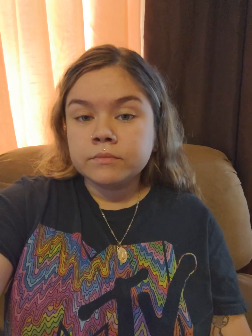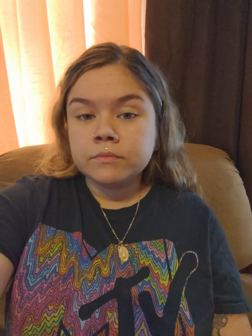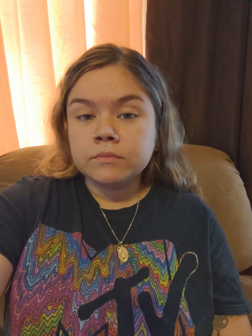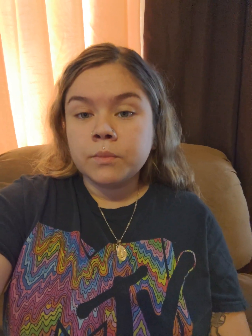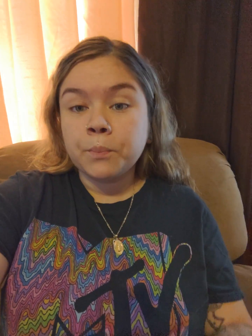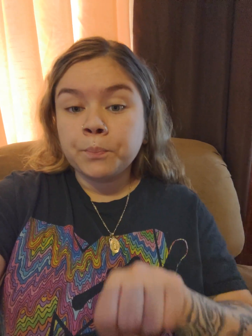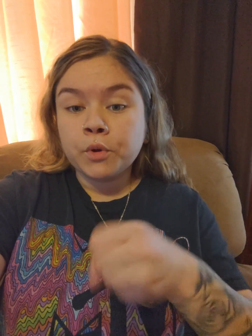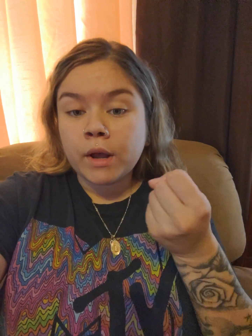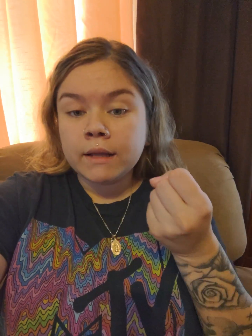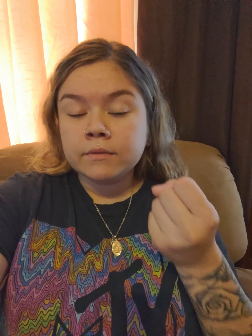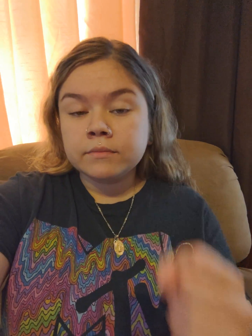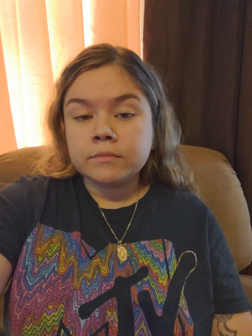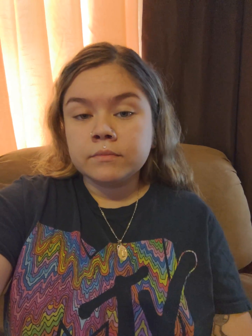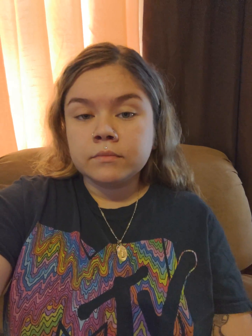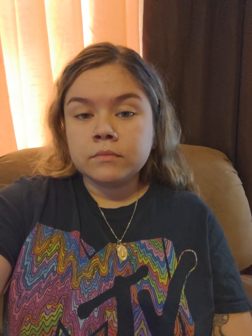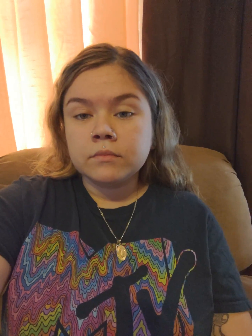break